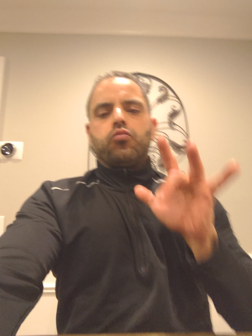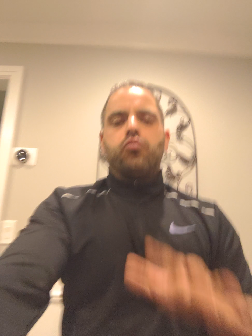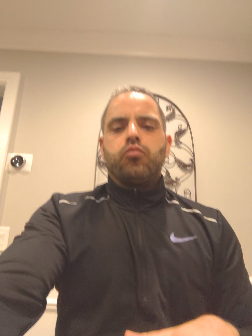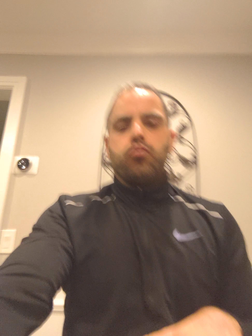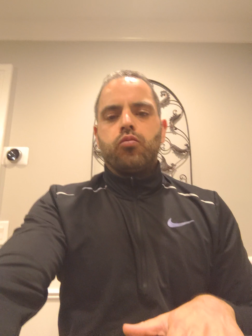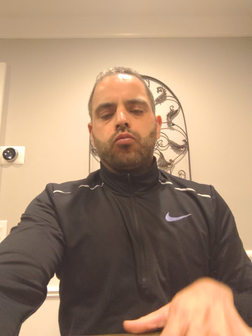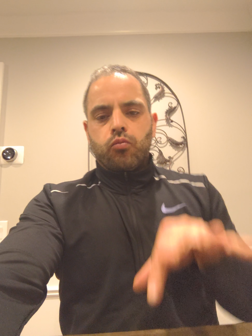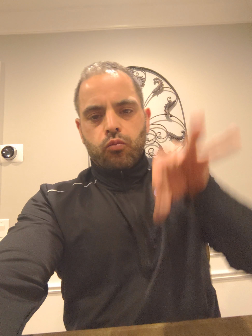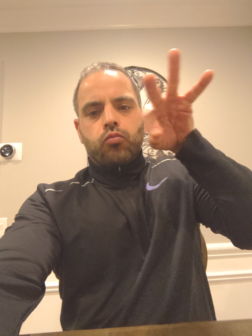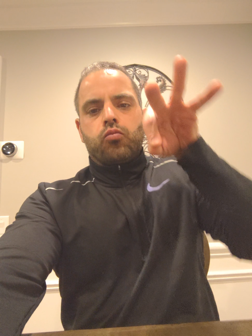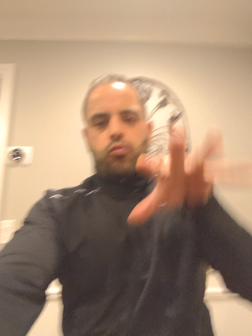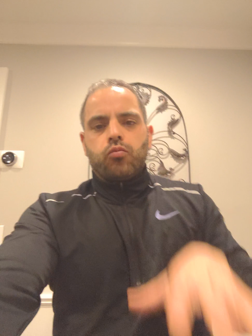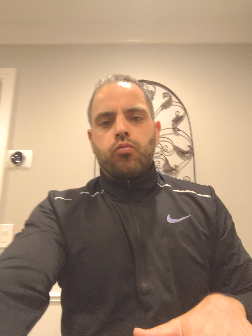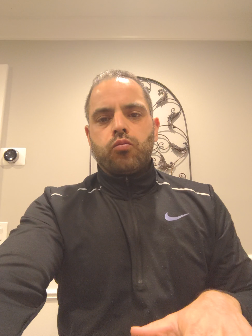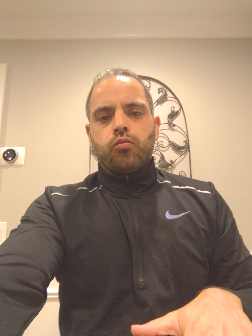find